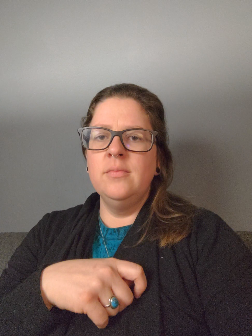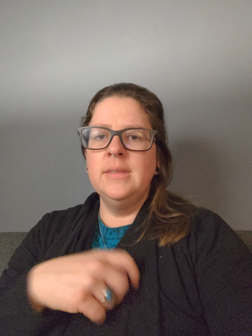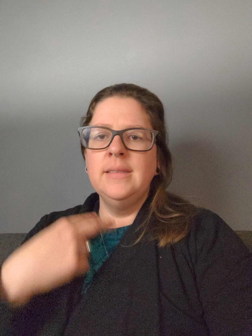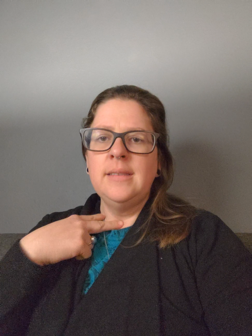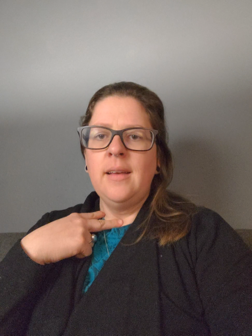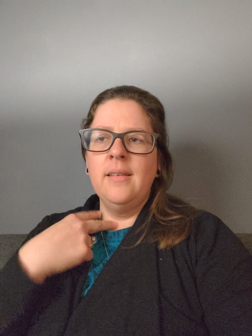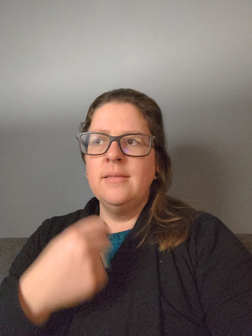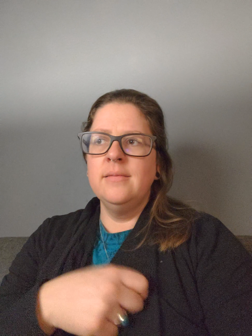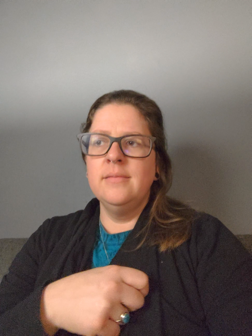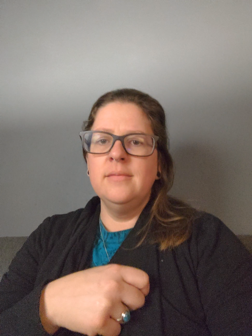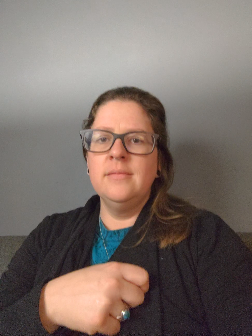stuck